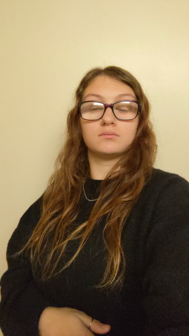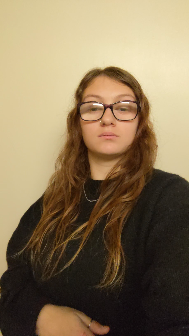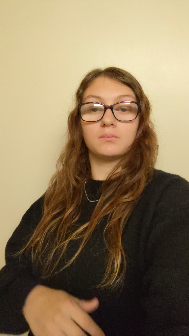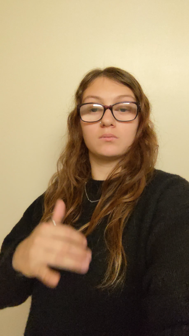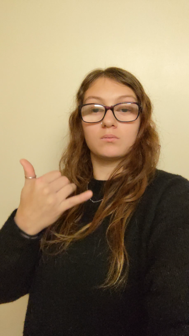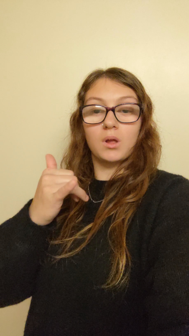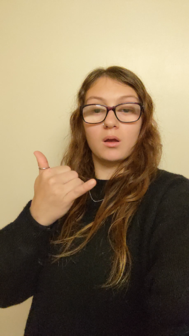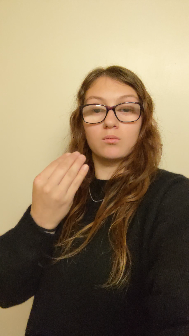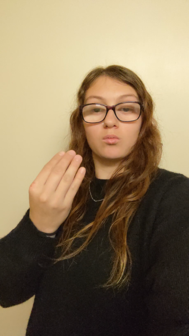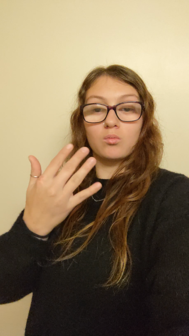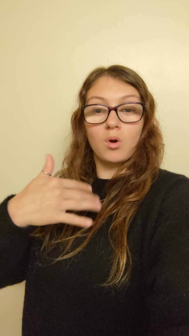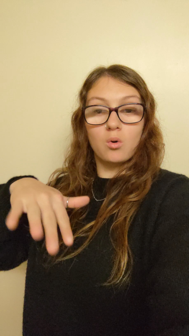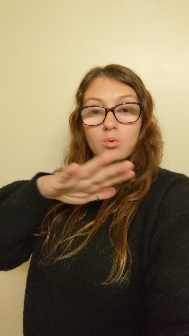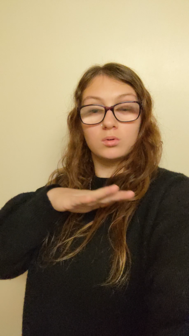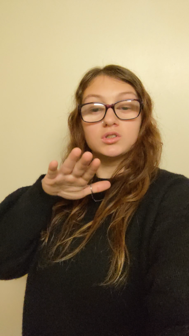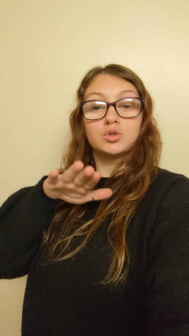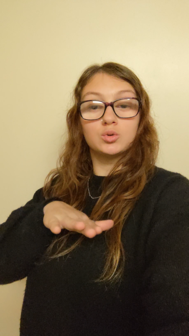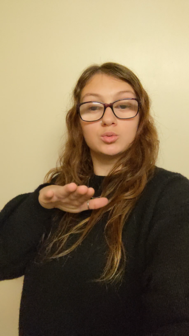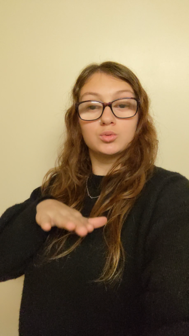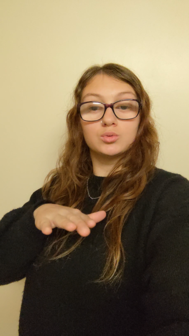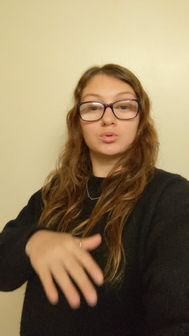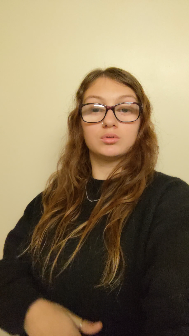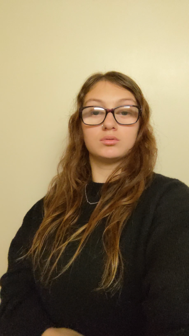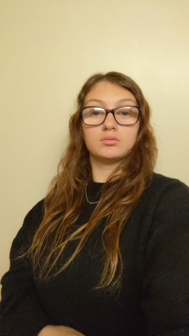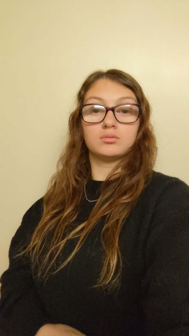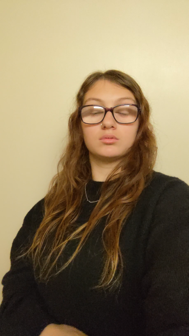playground